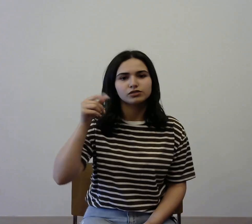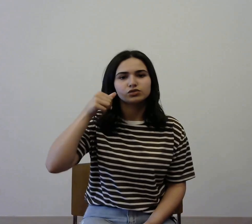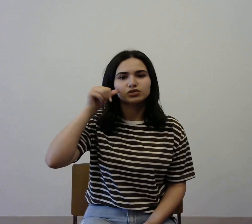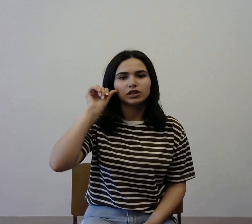dünən